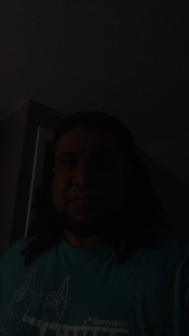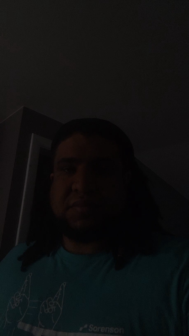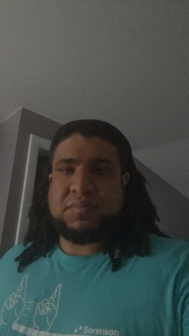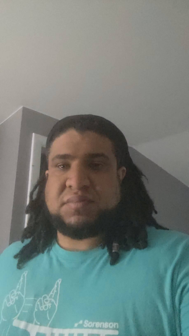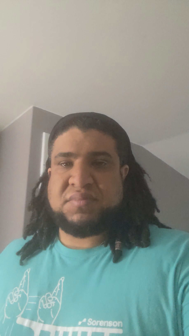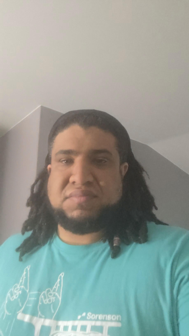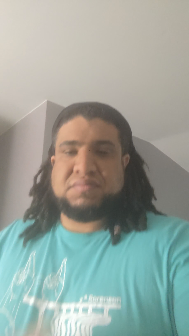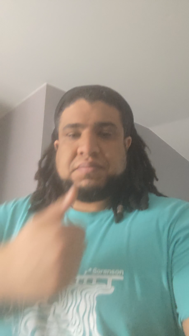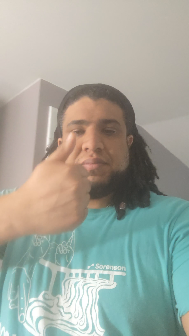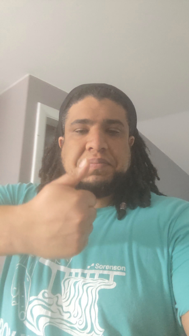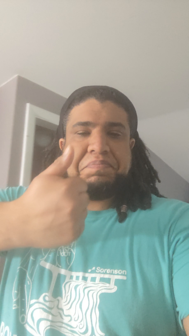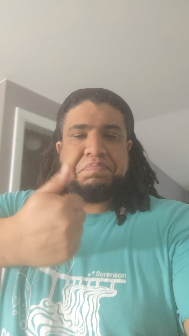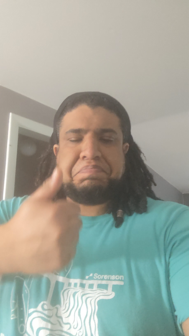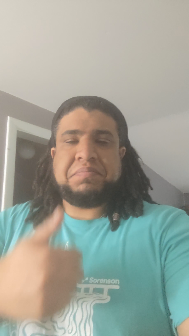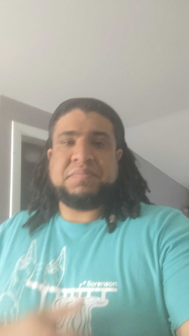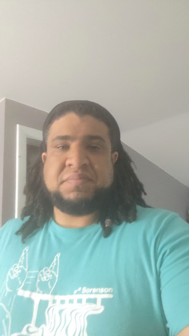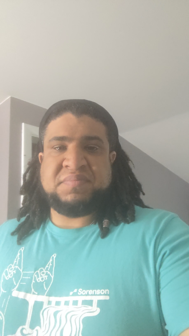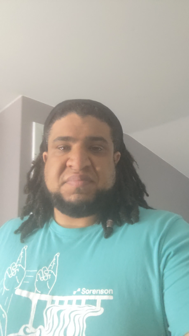help